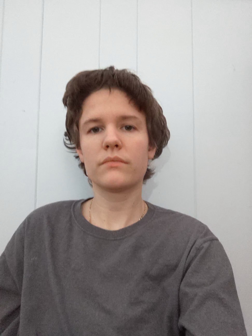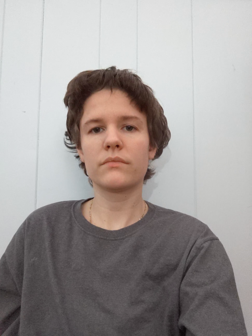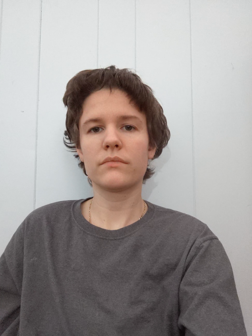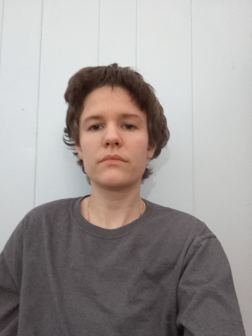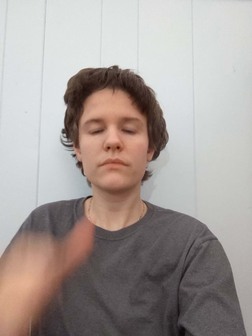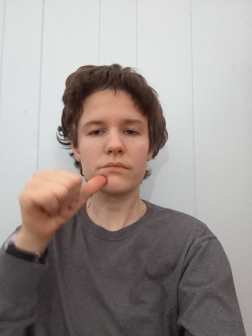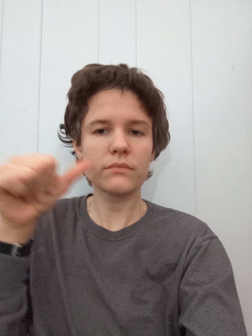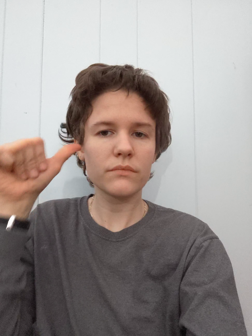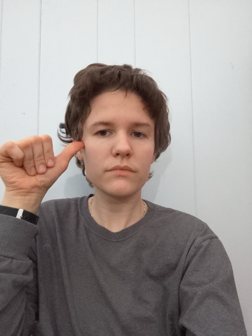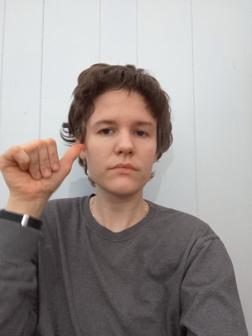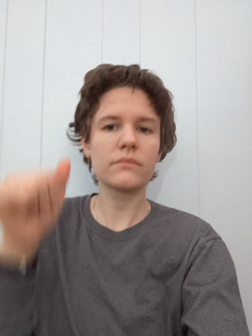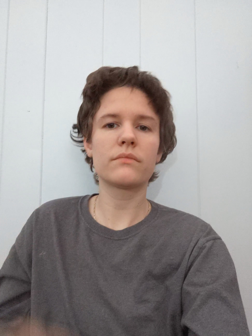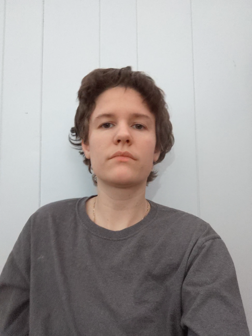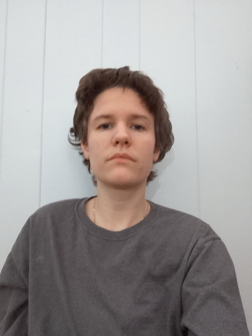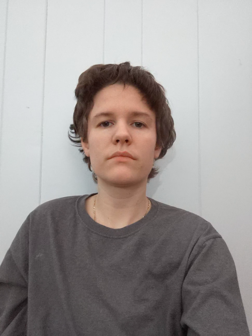yesterday